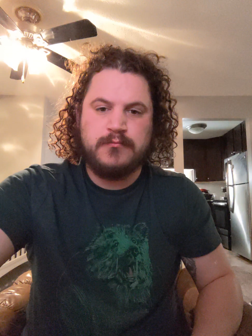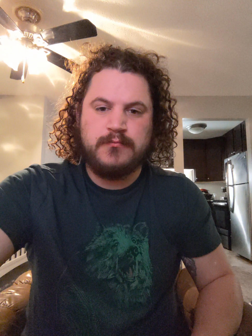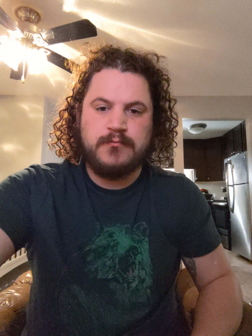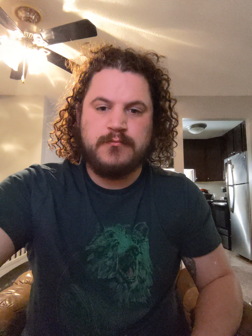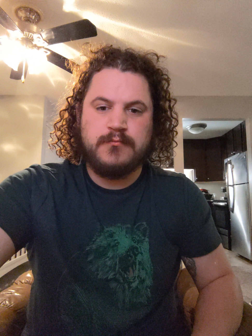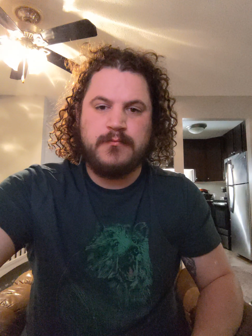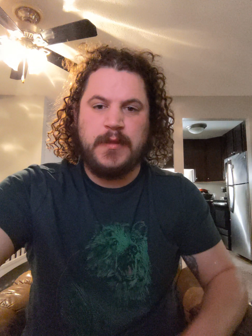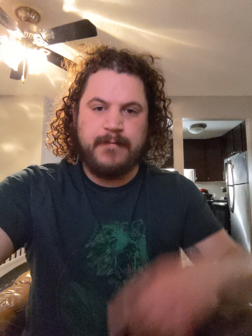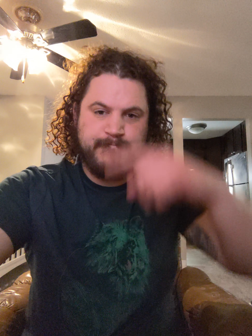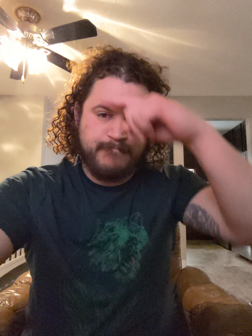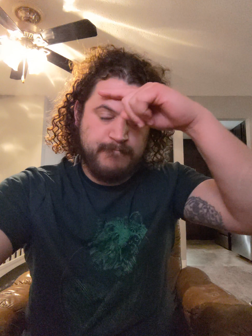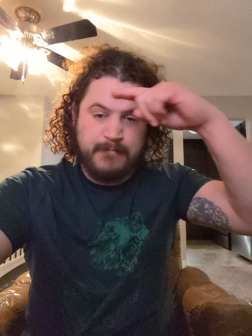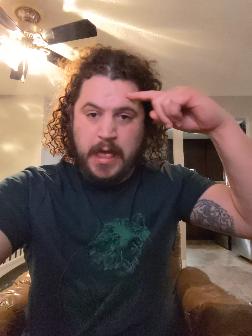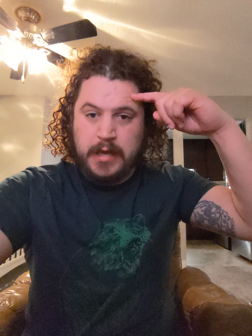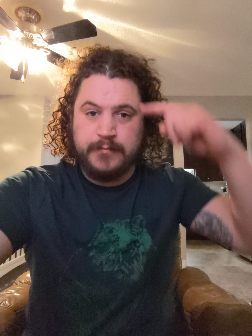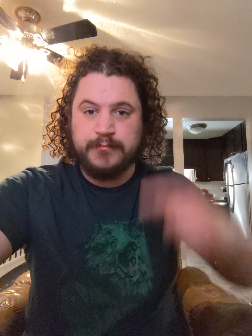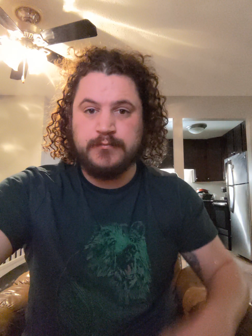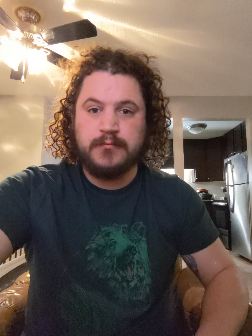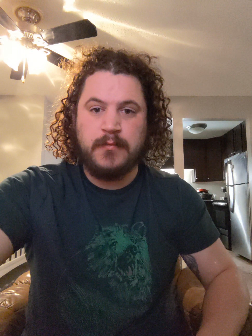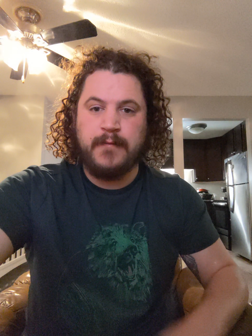black